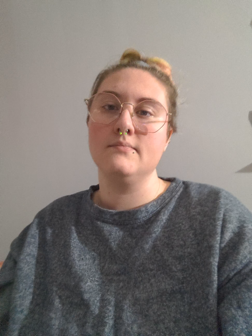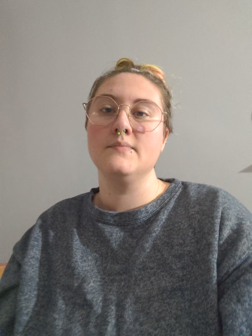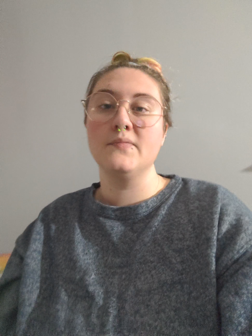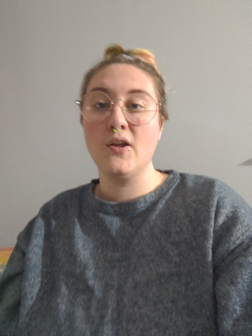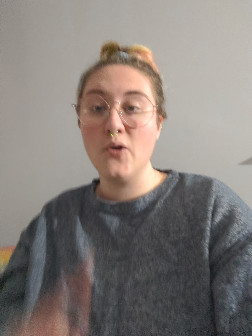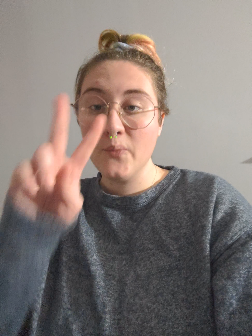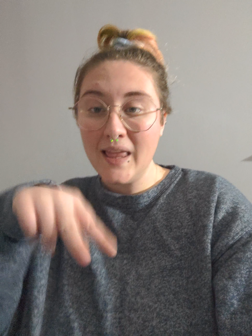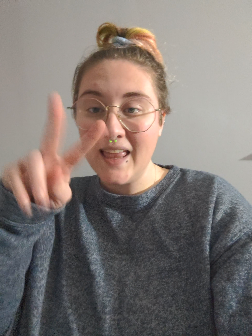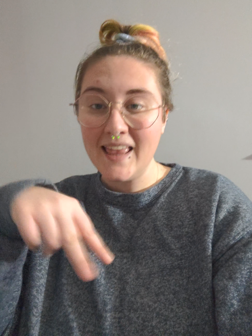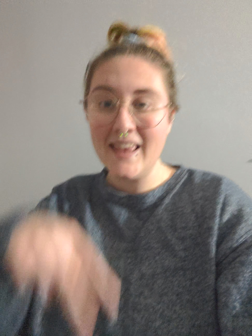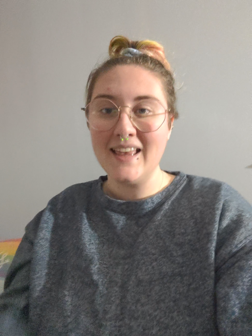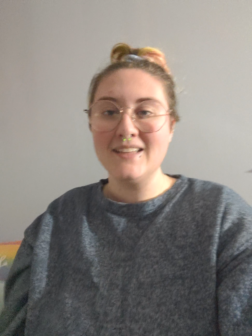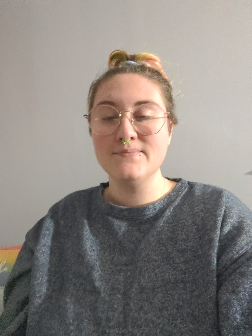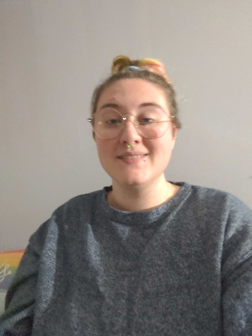read